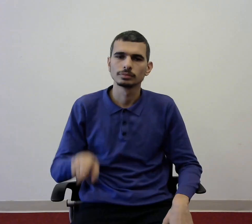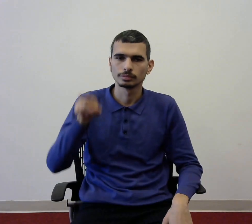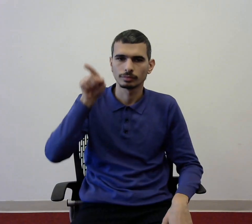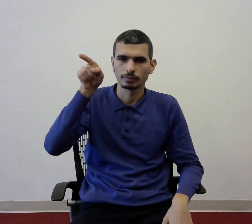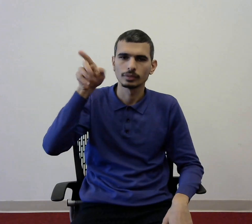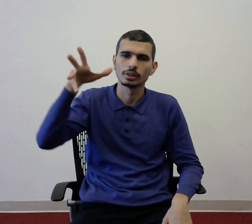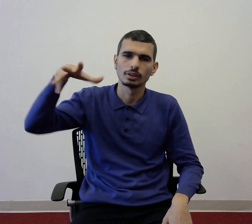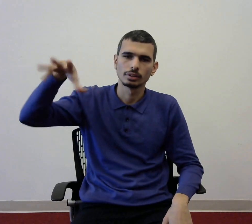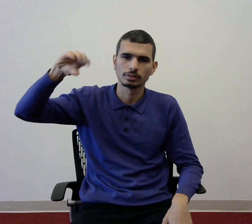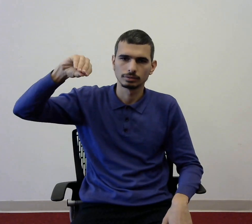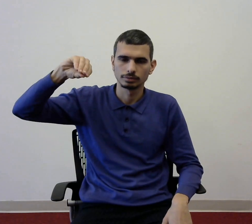onlar